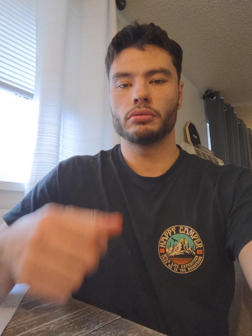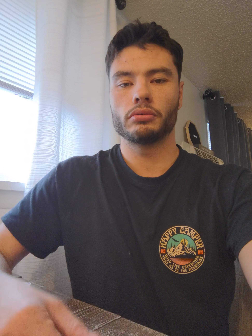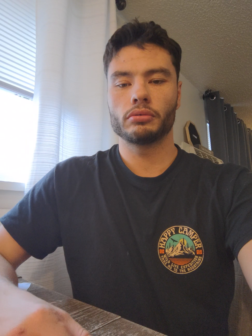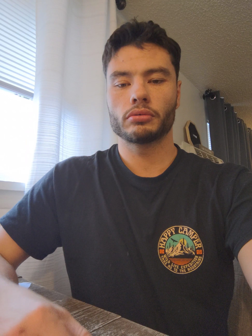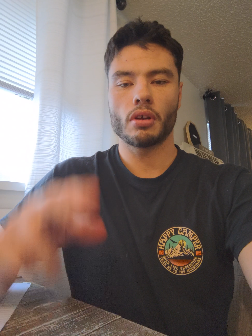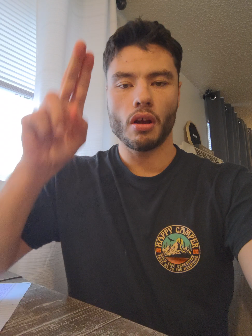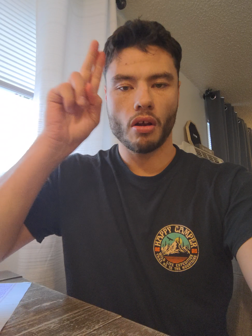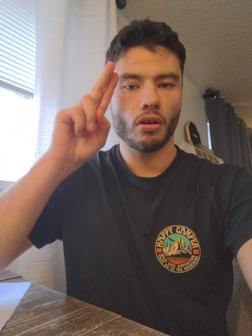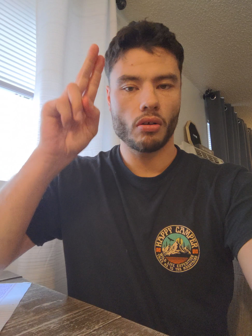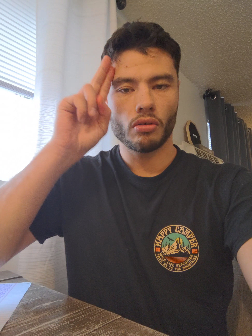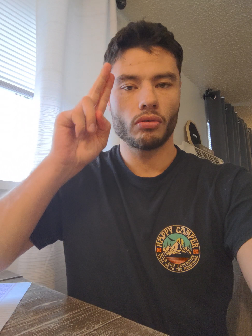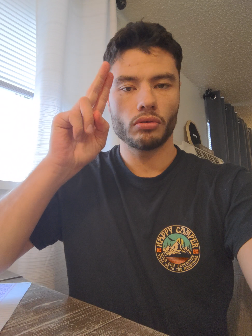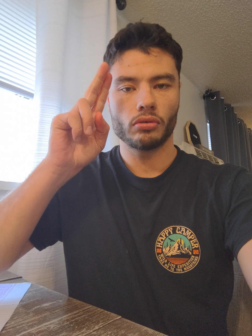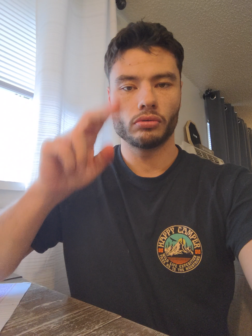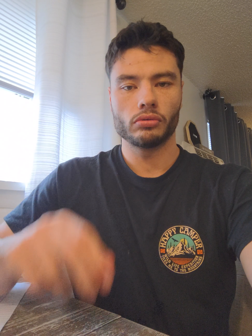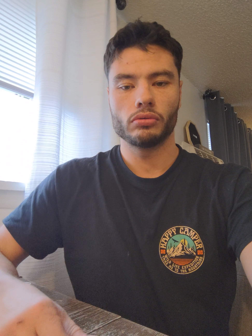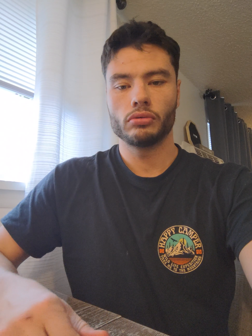uncle